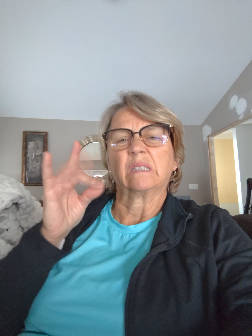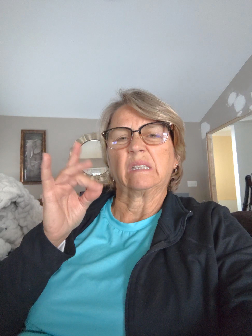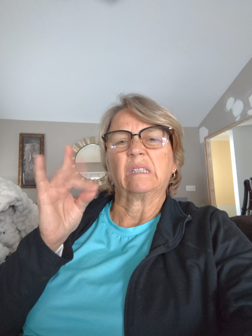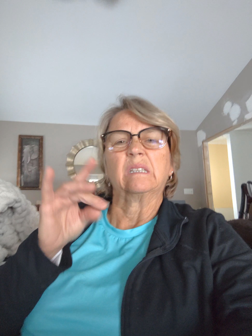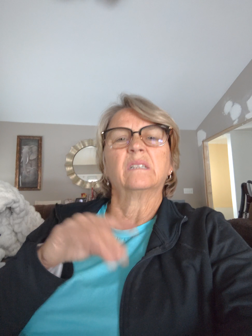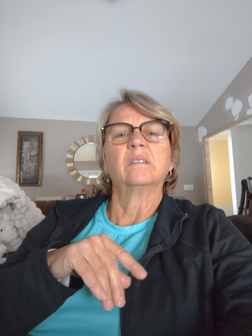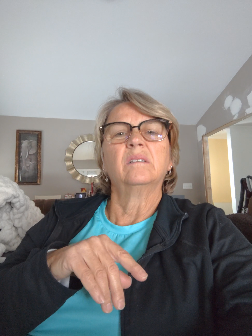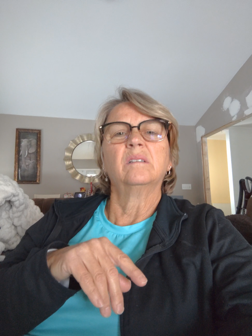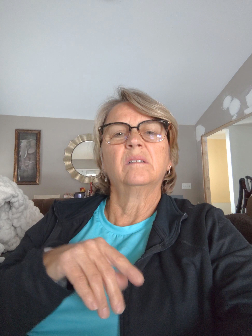sticky